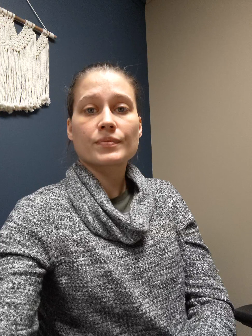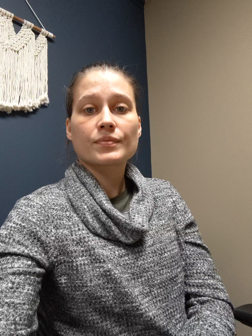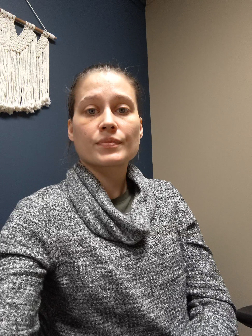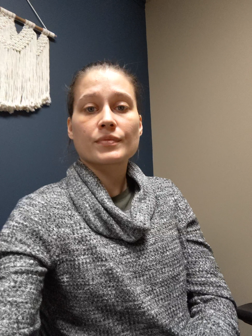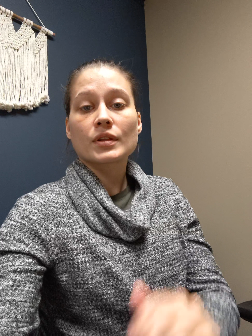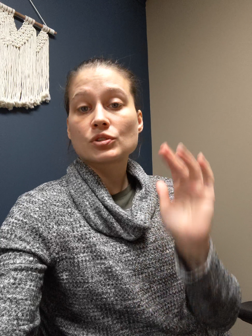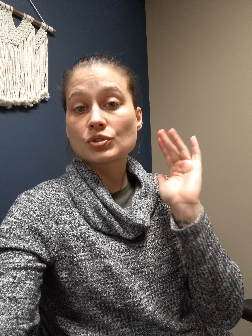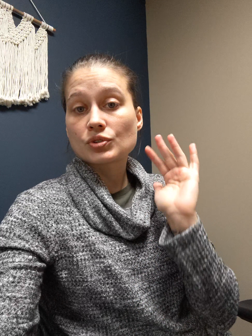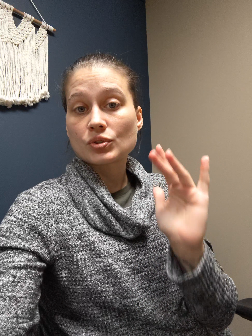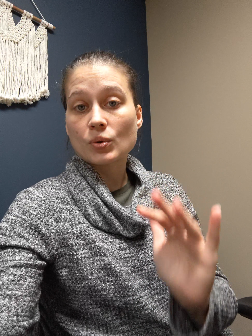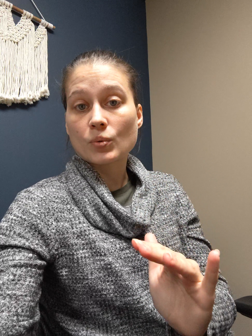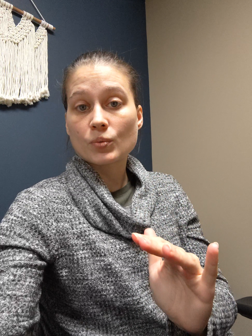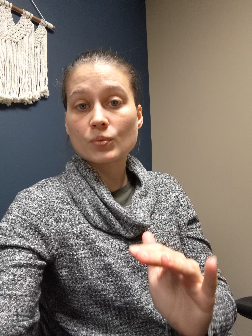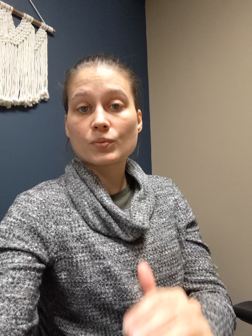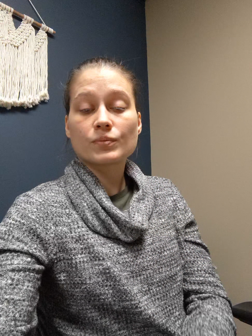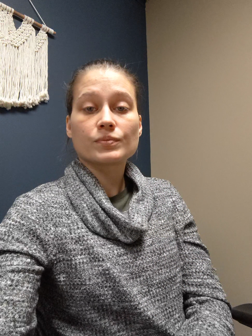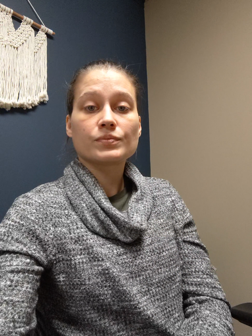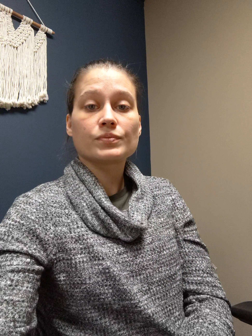snow